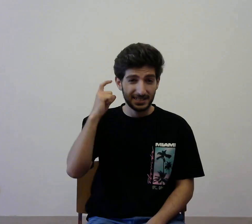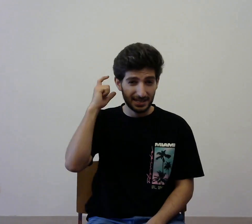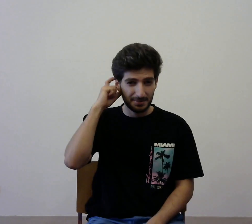aparat